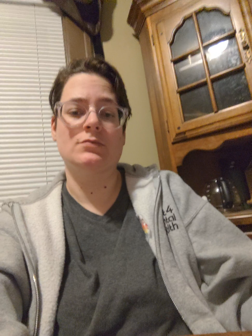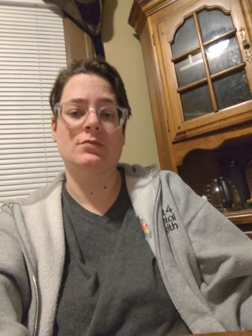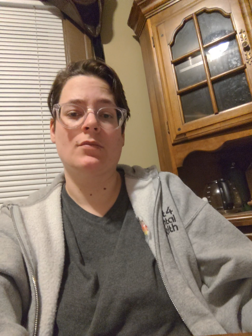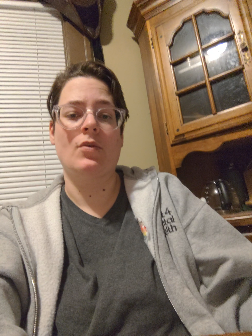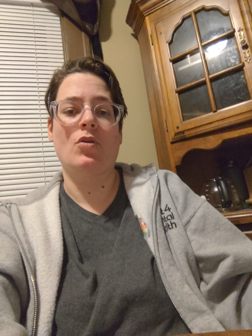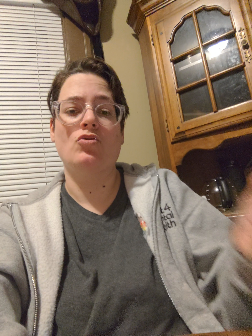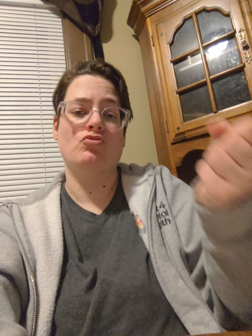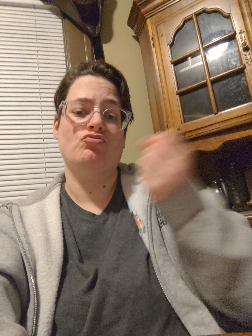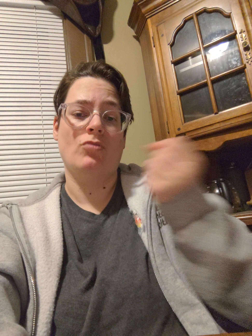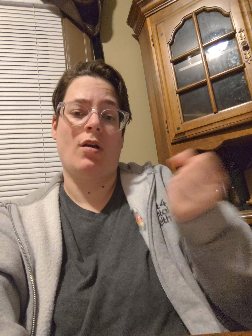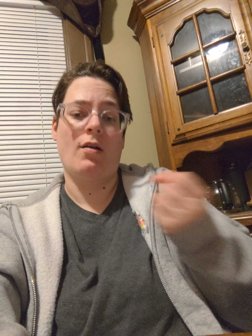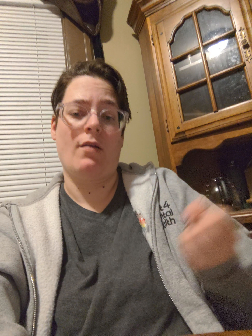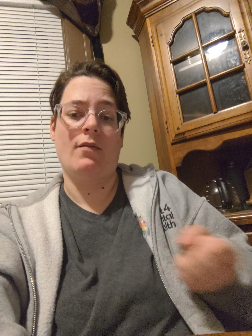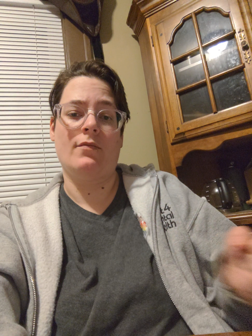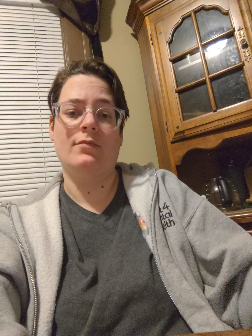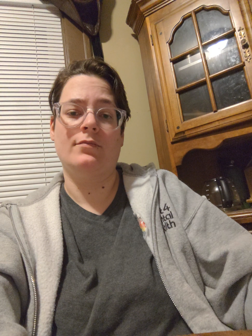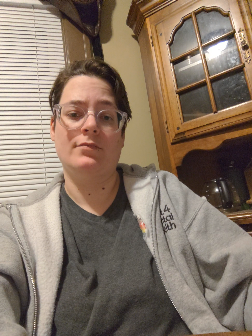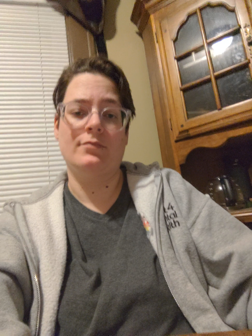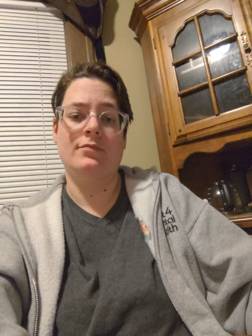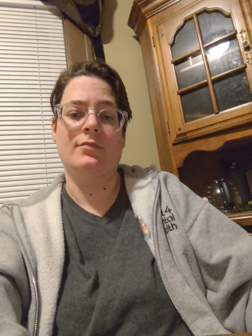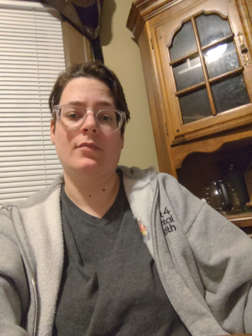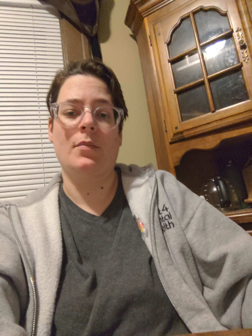drawer